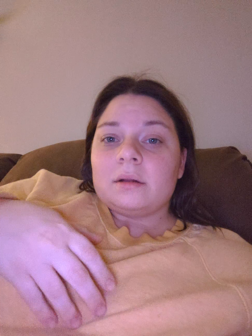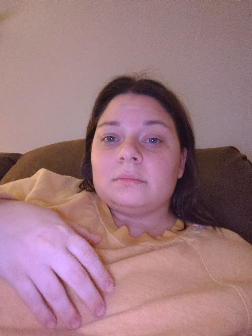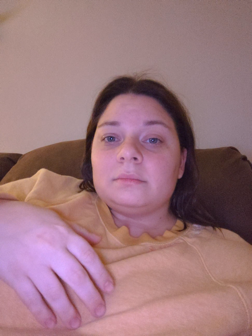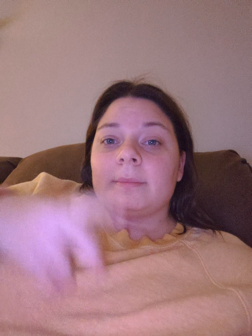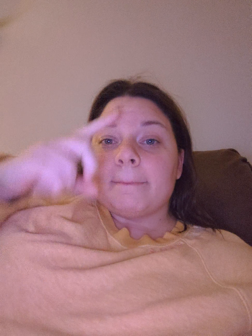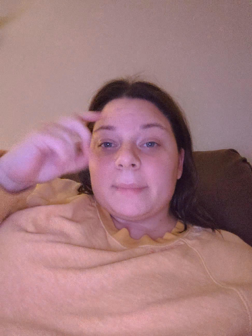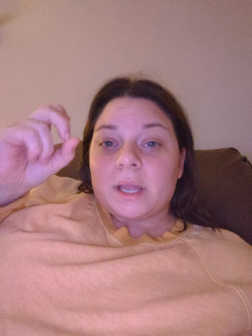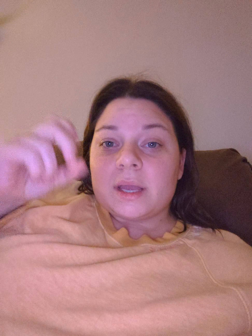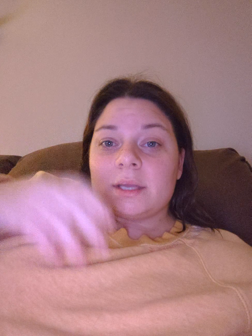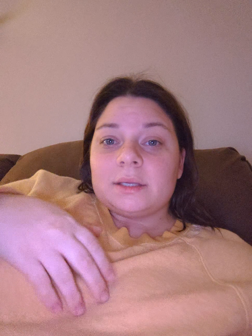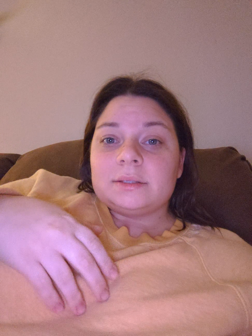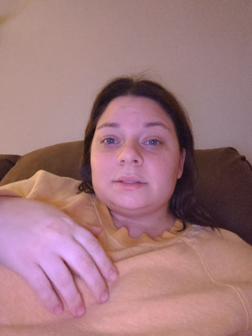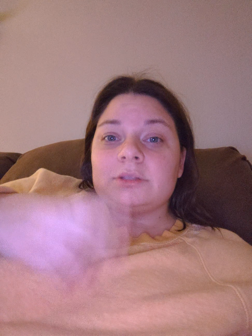because